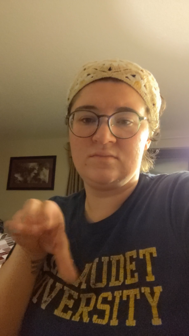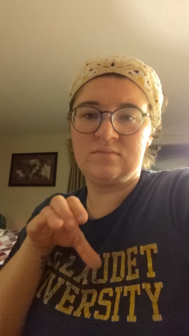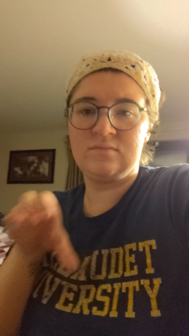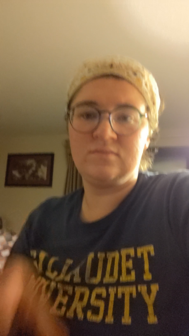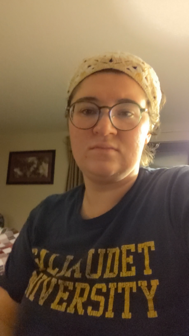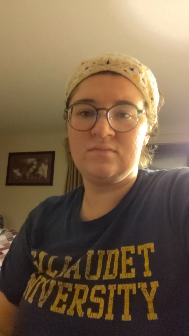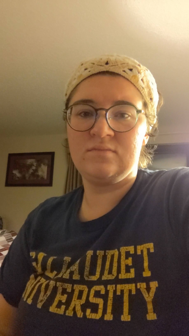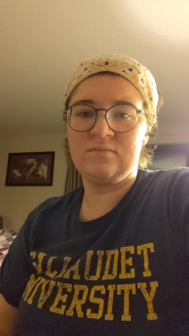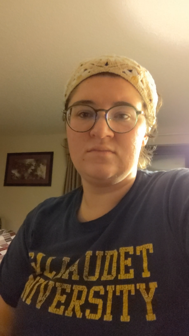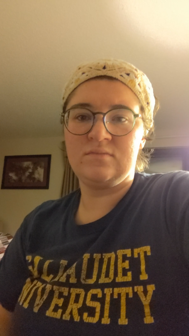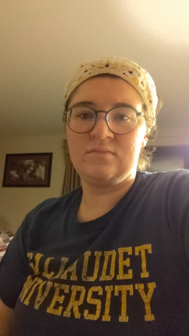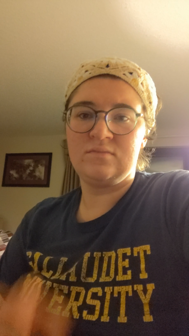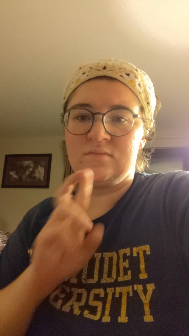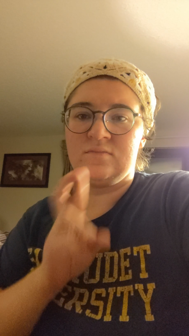are